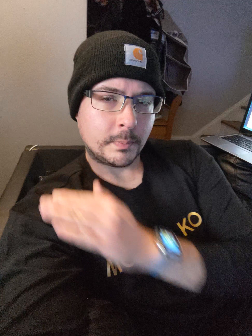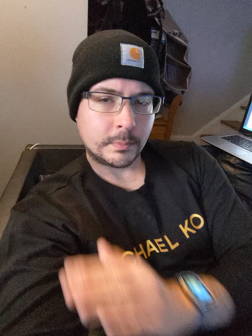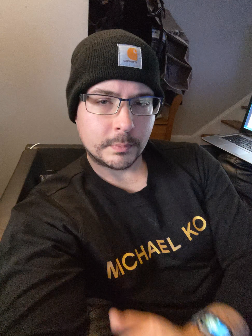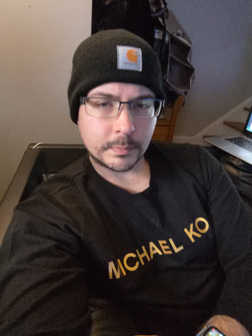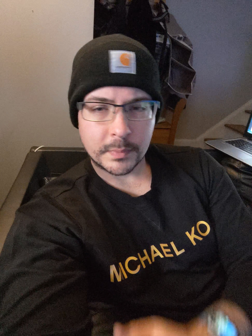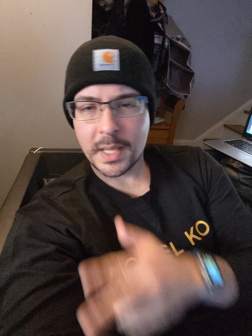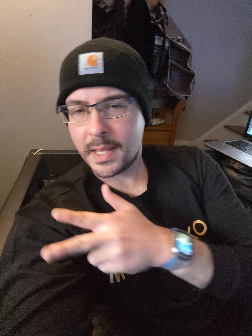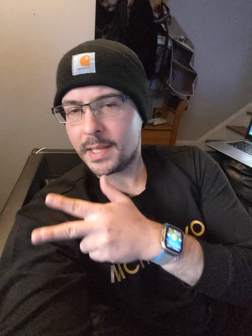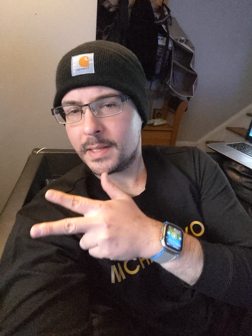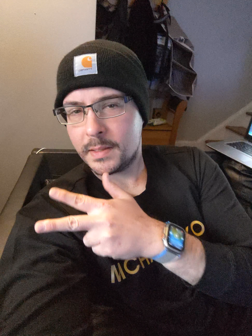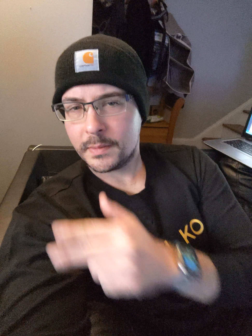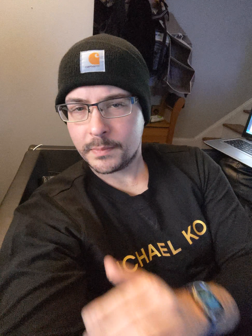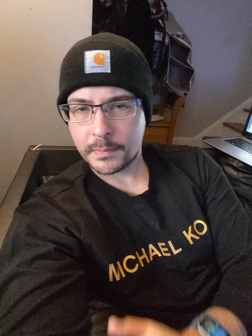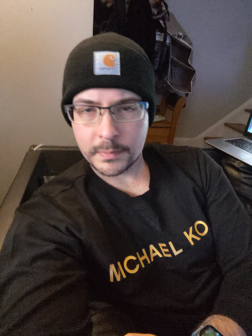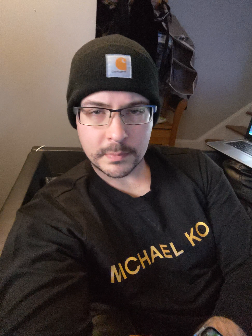hen